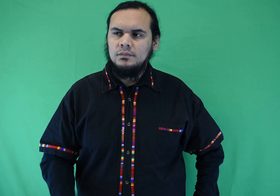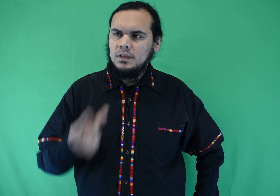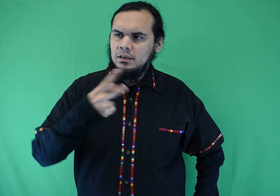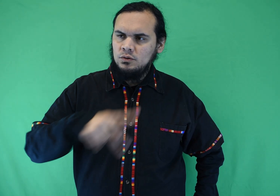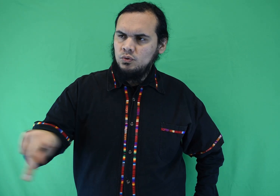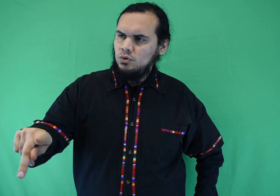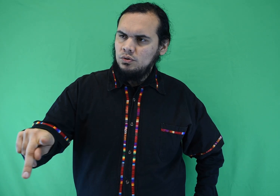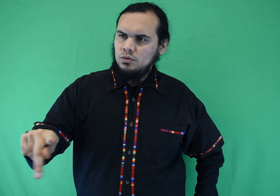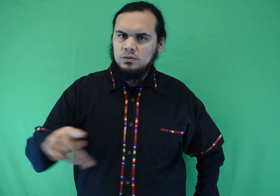su